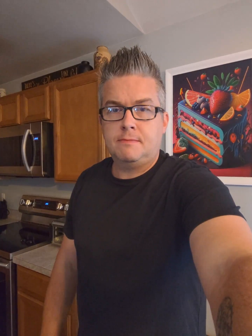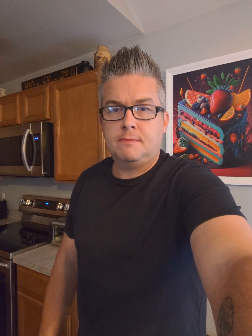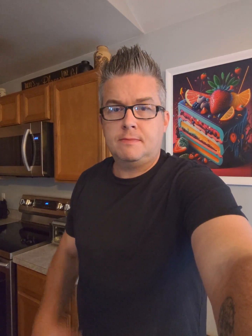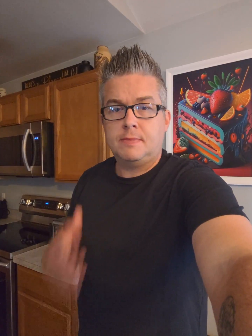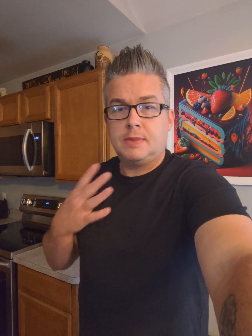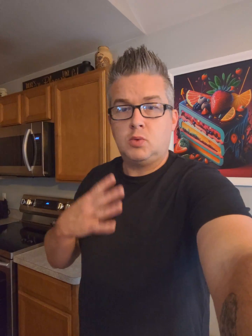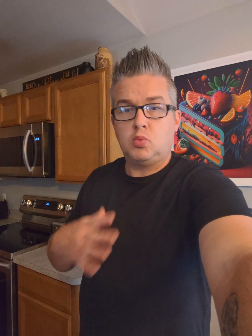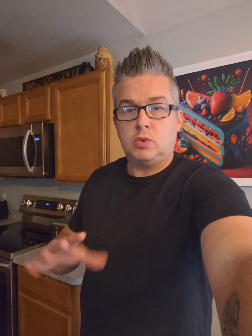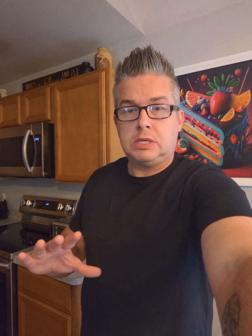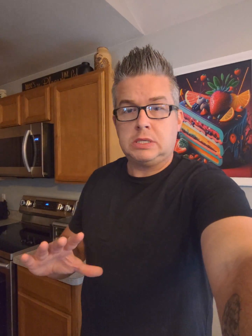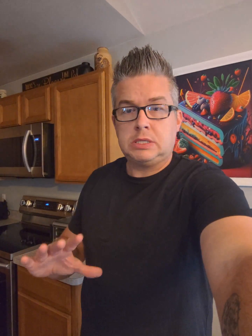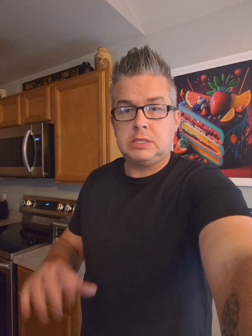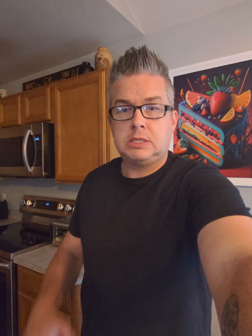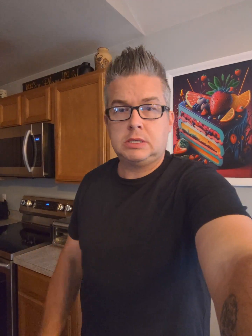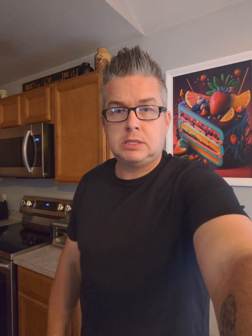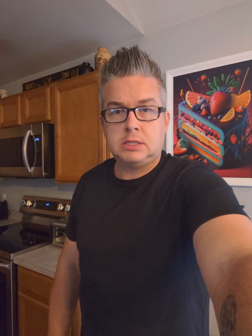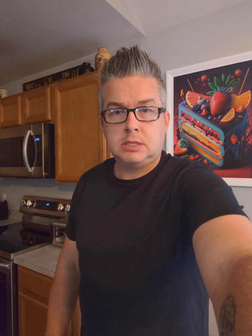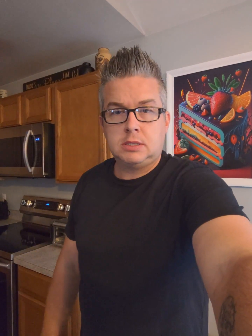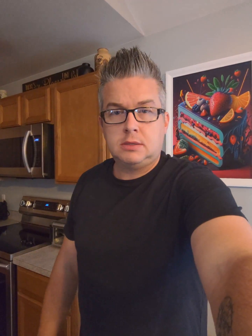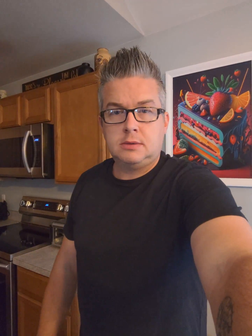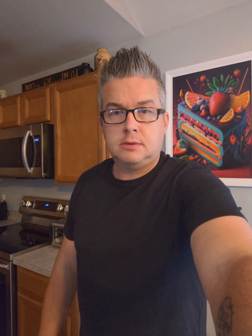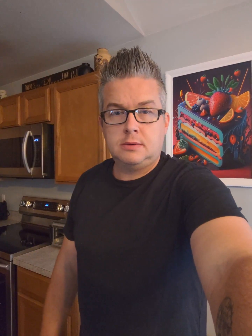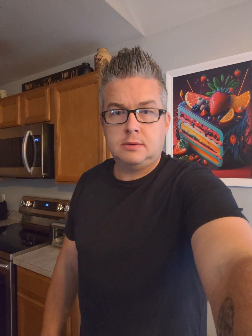dress